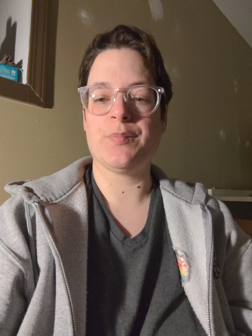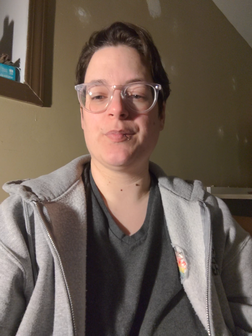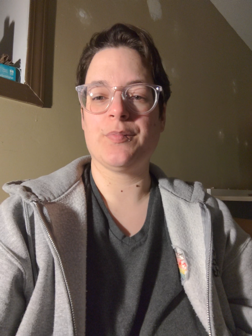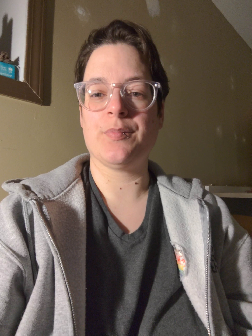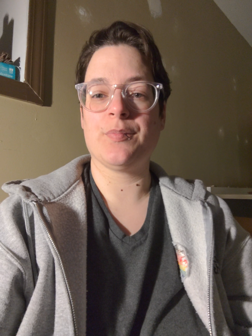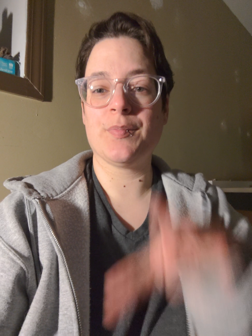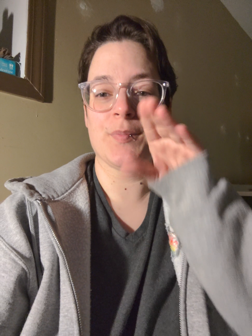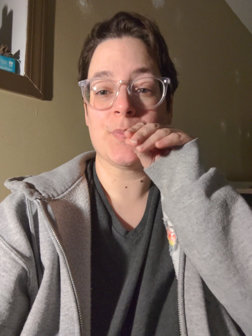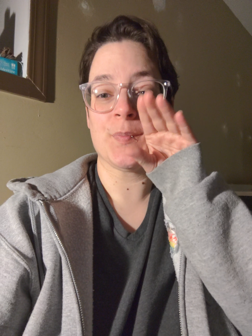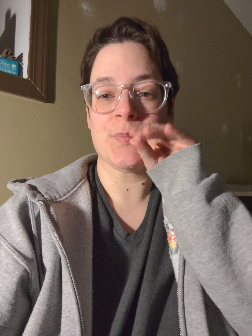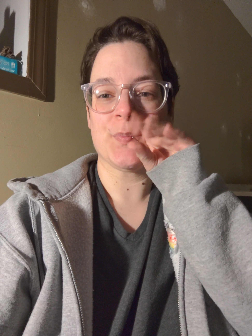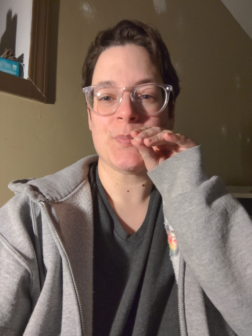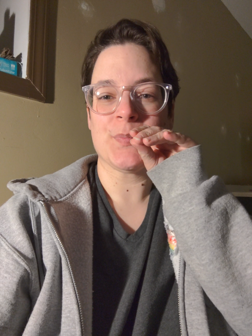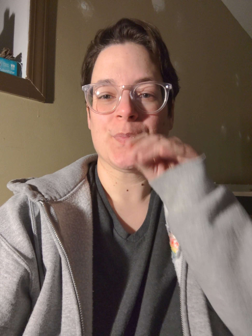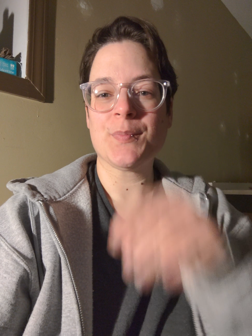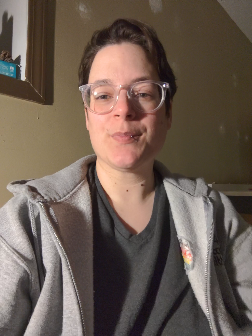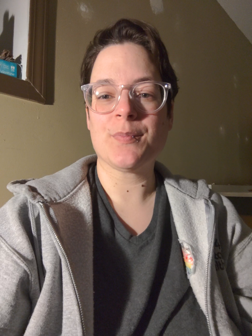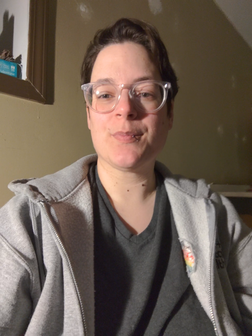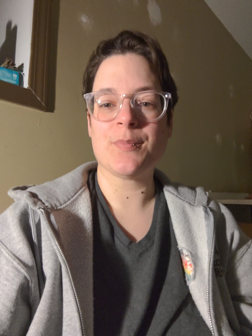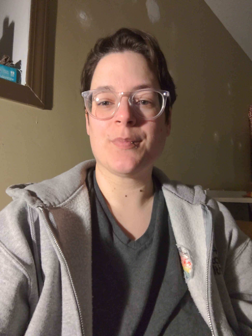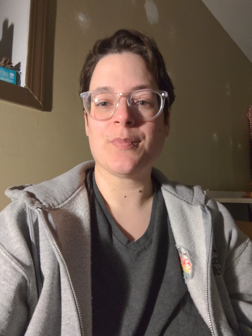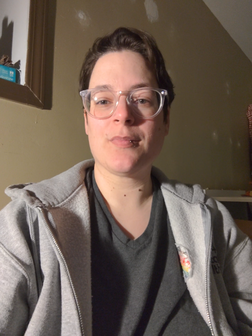goose